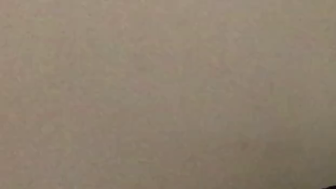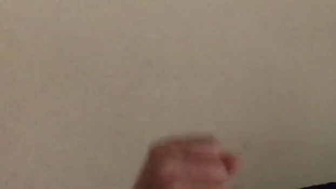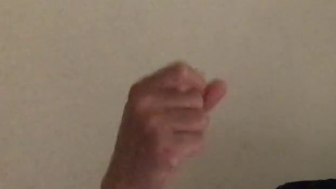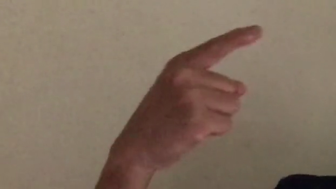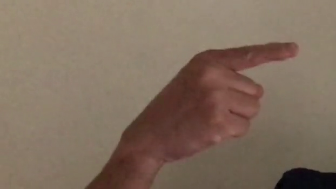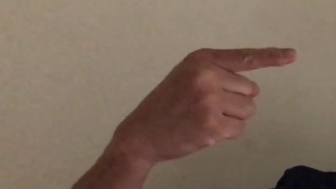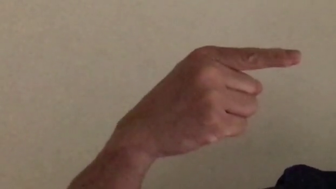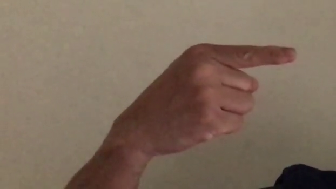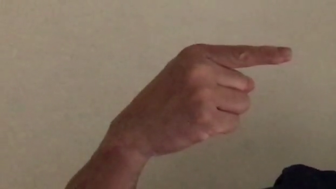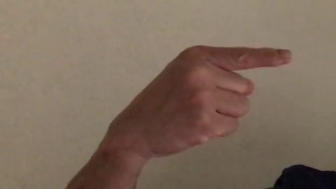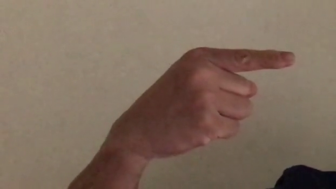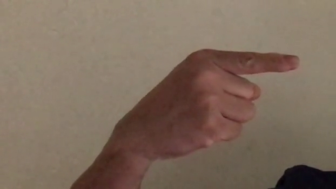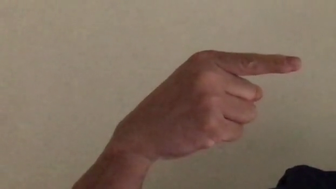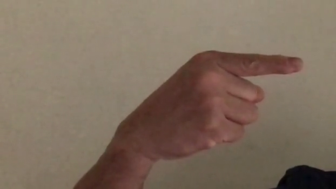न